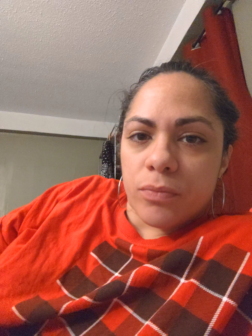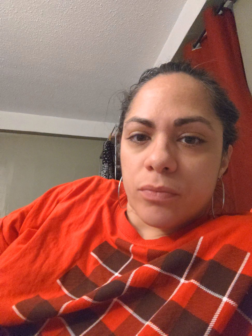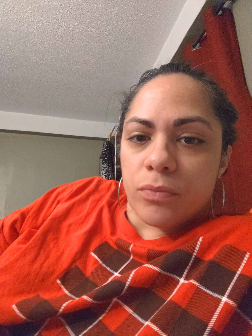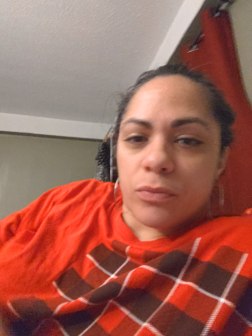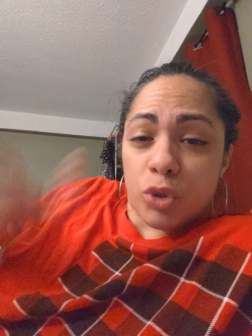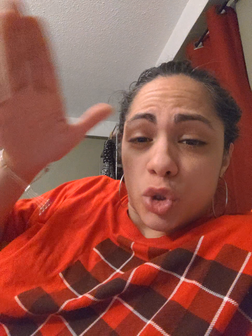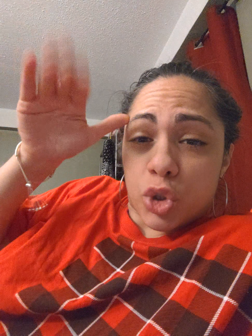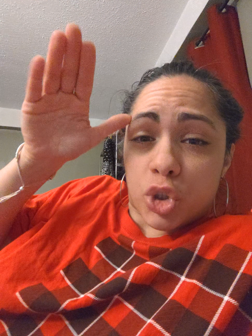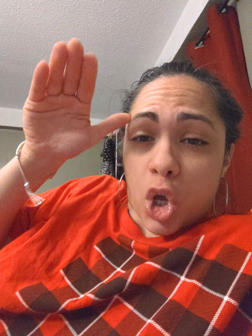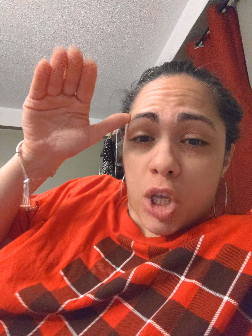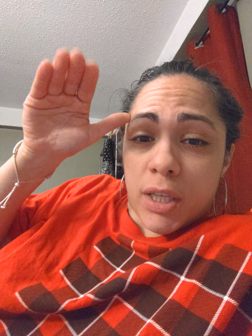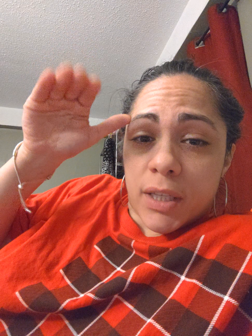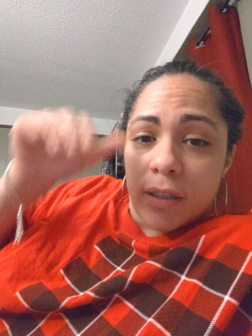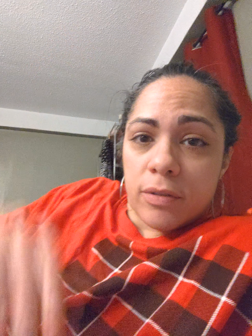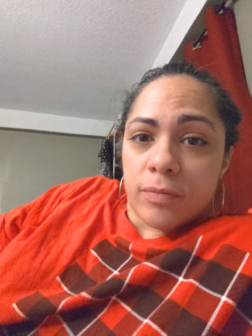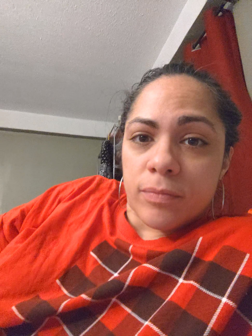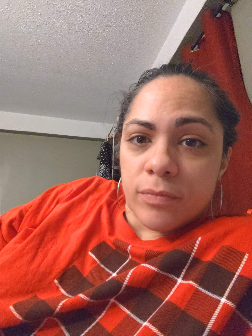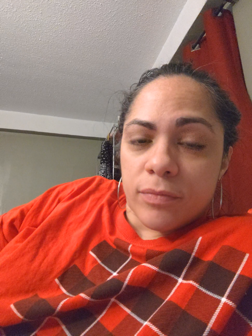donkey